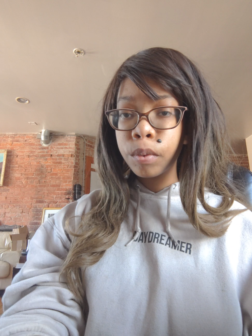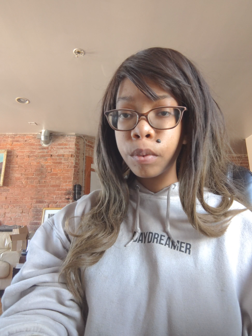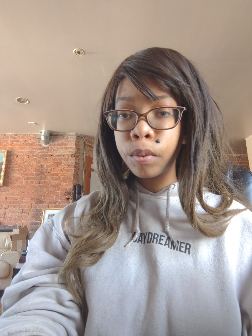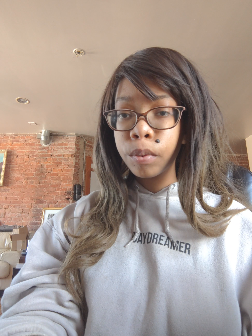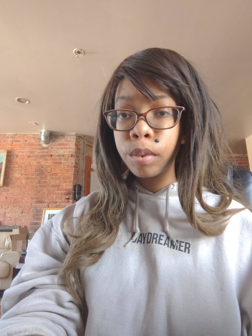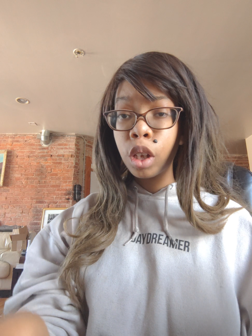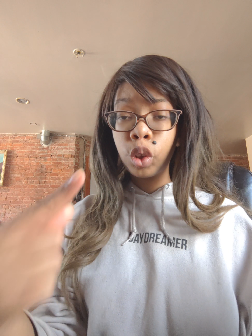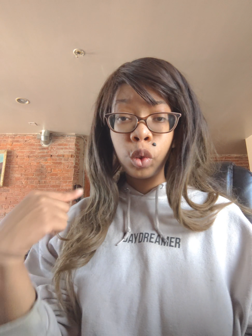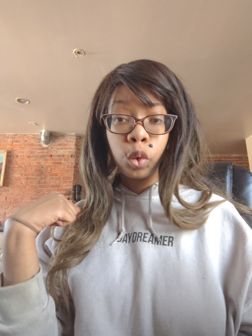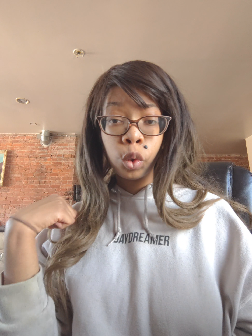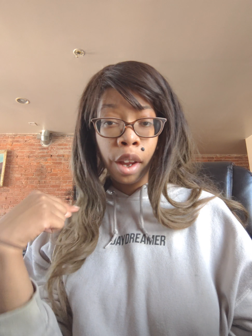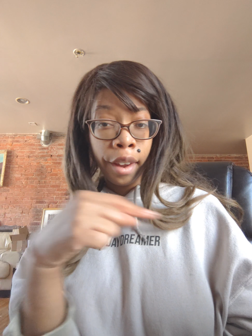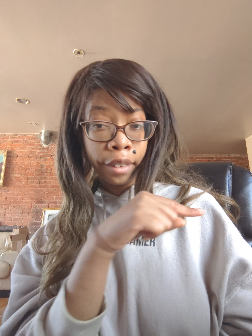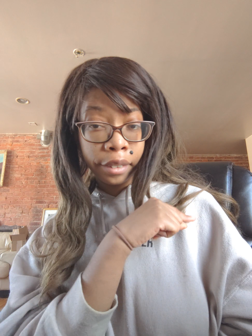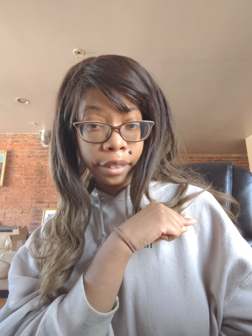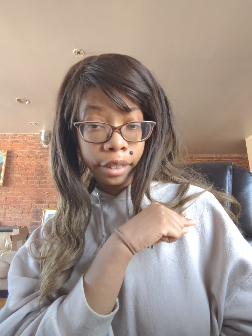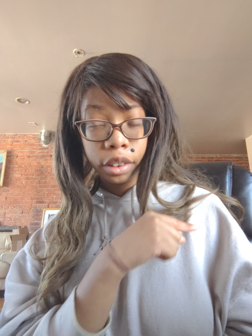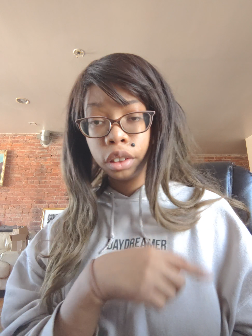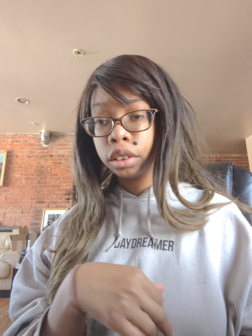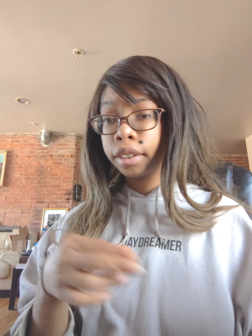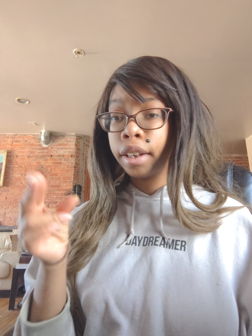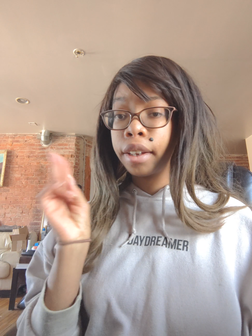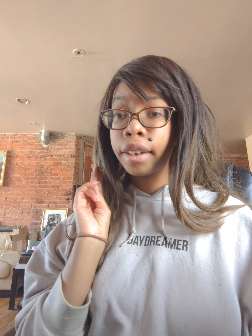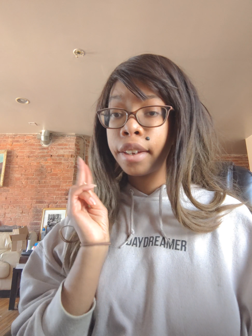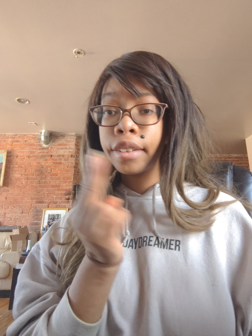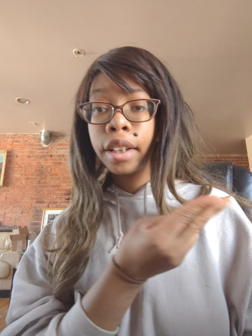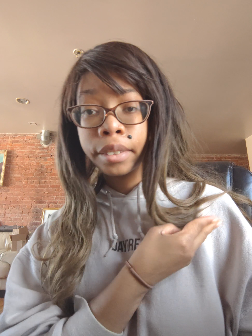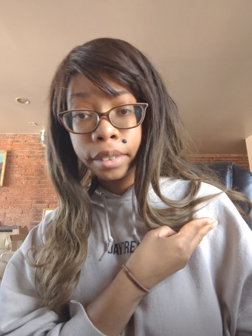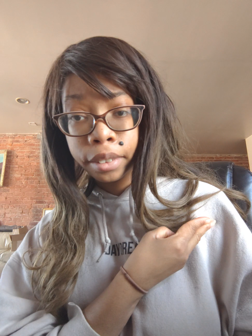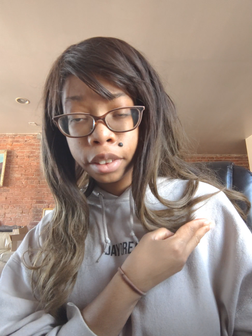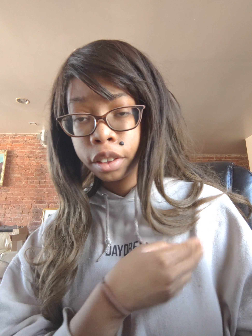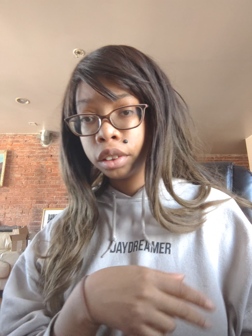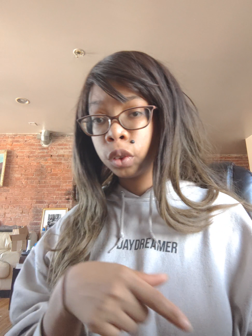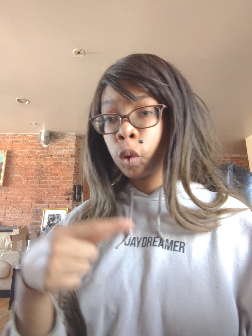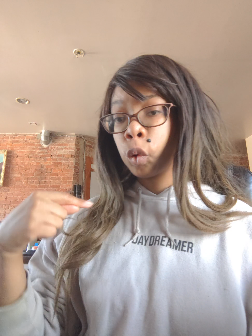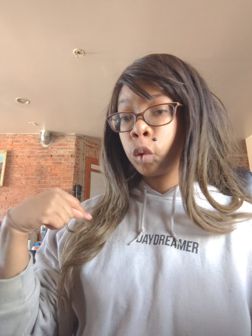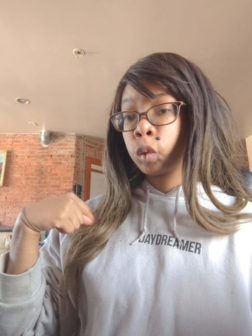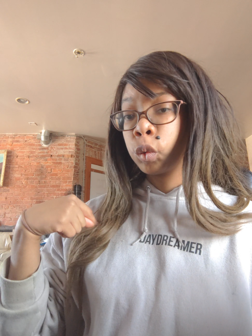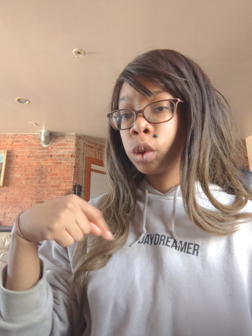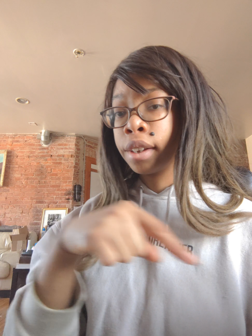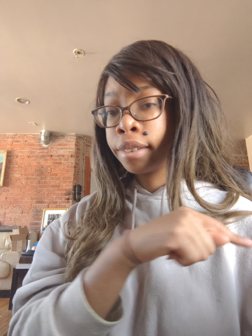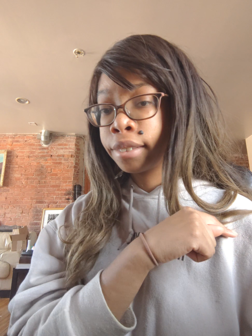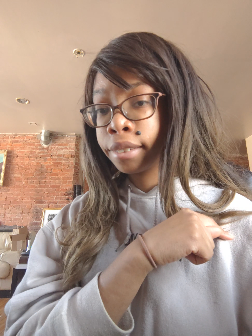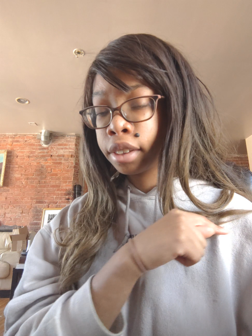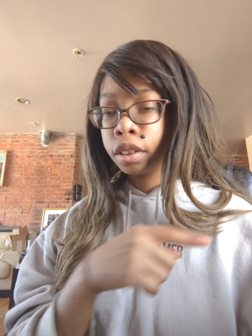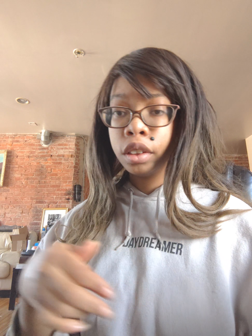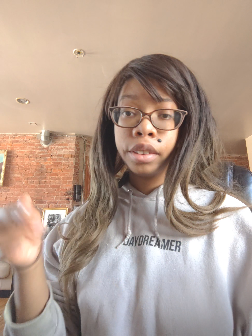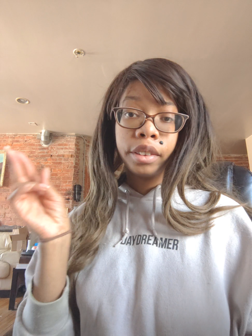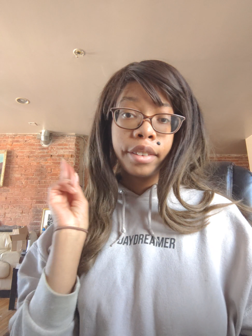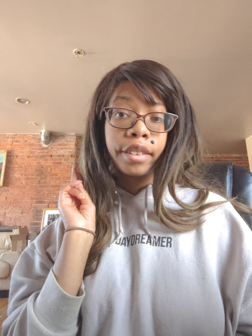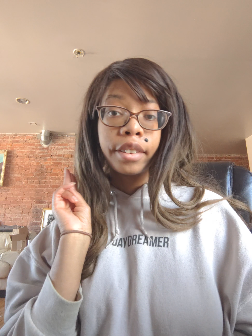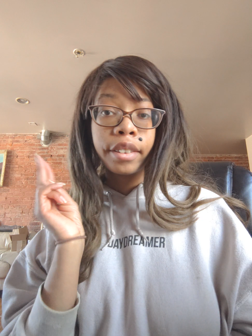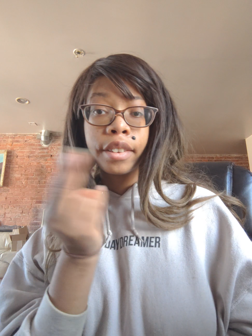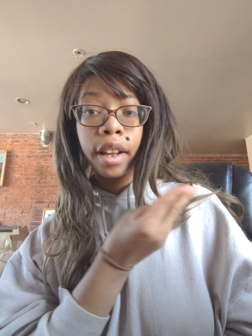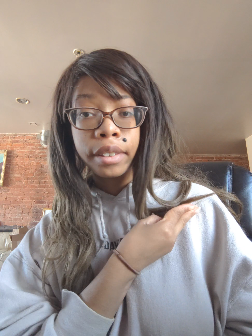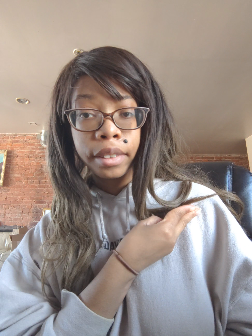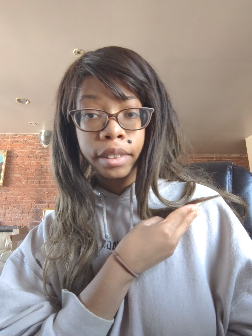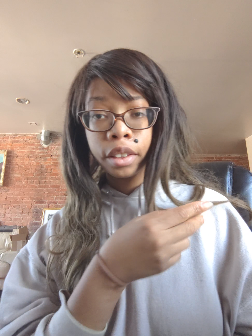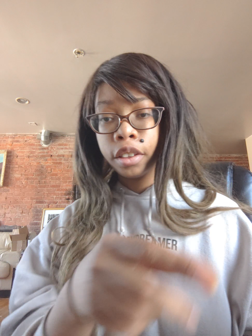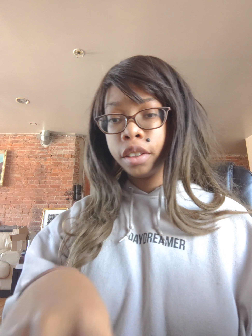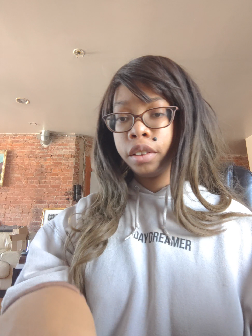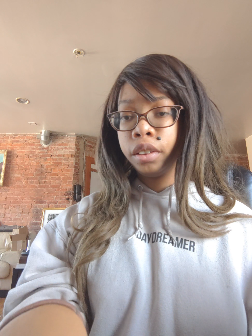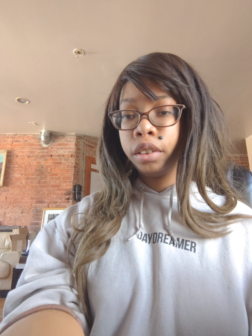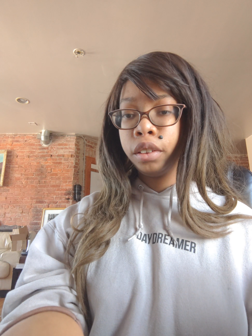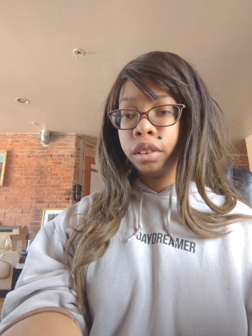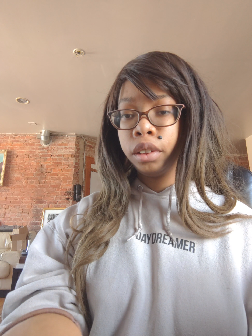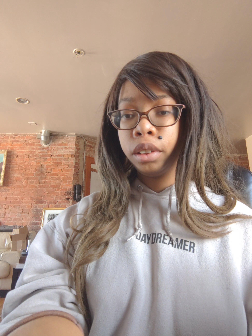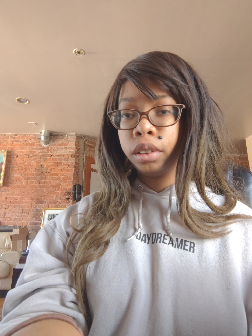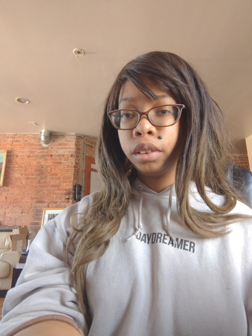we